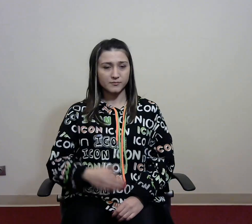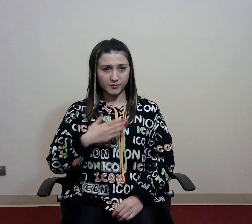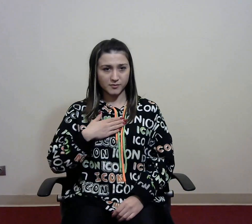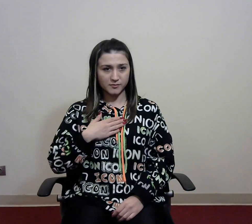mən